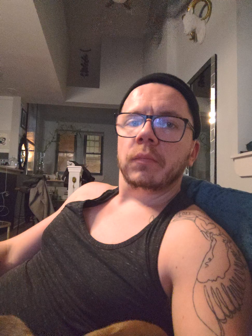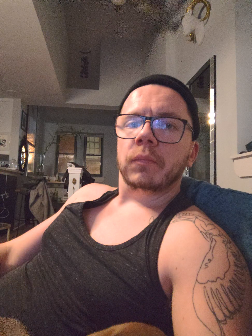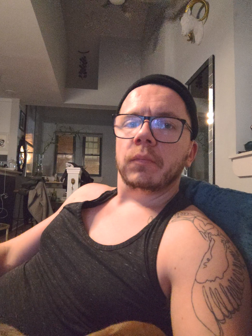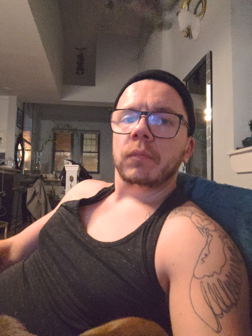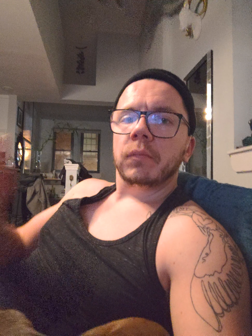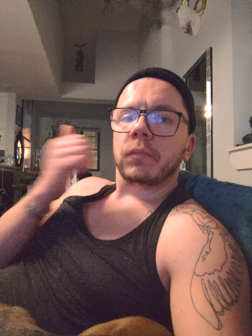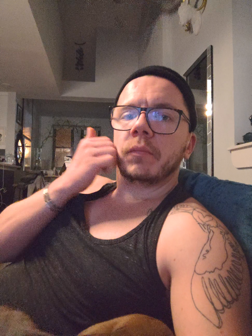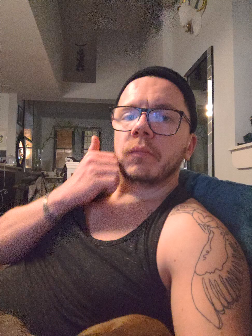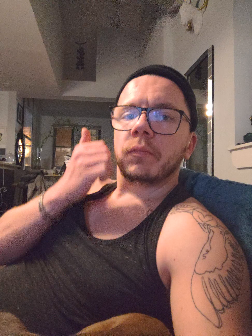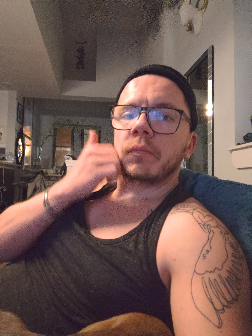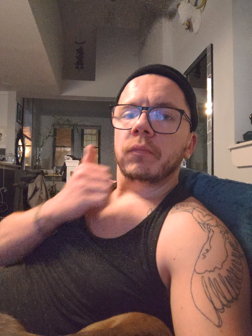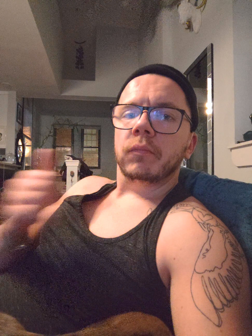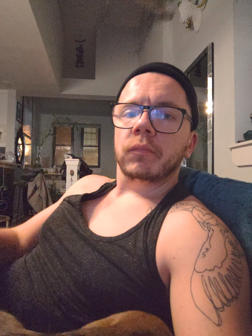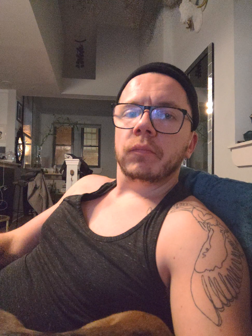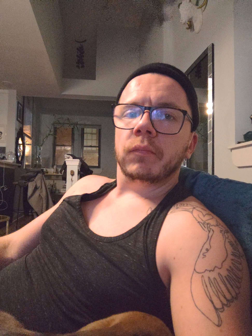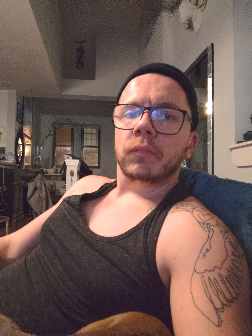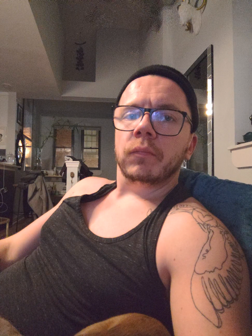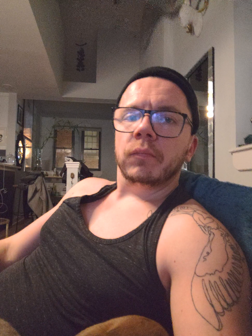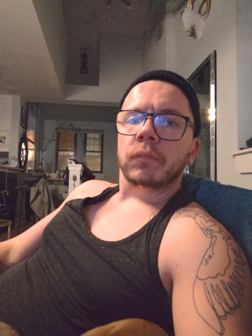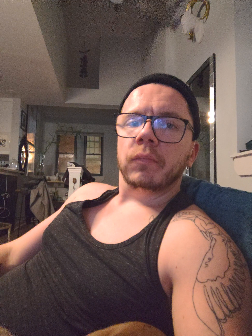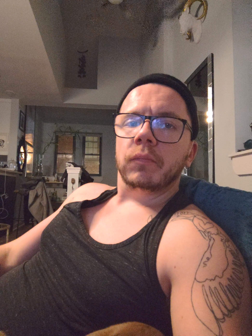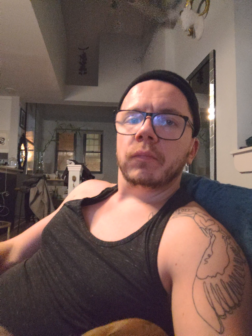every